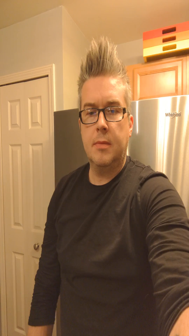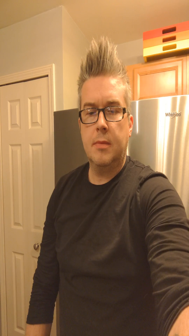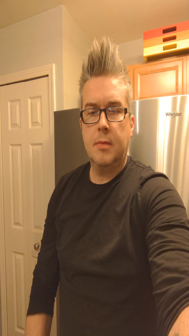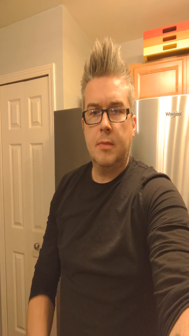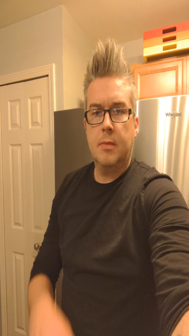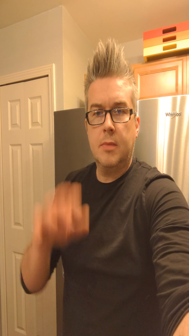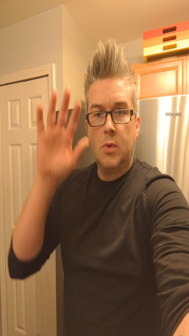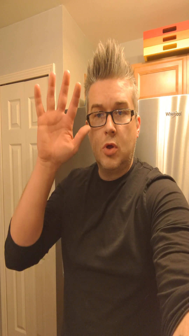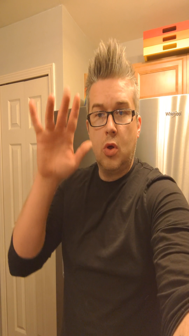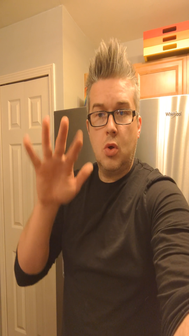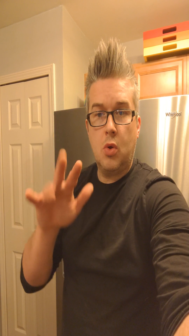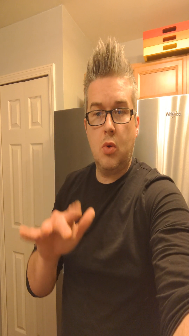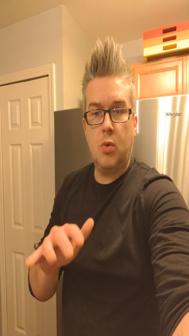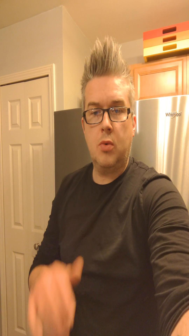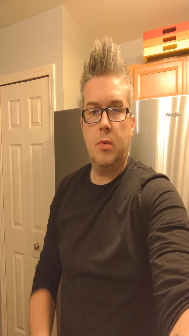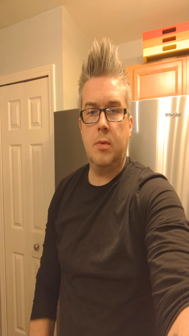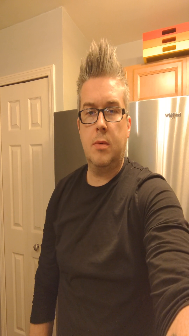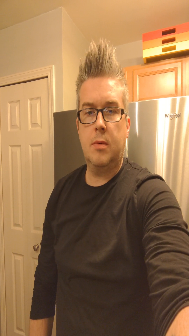snow